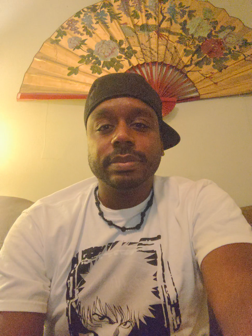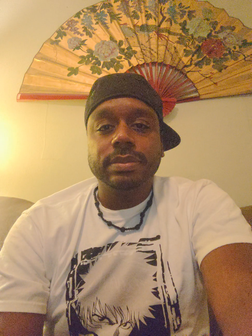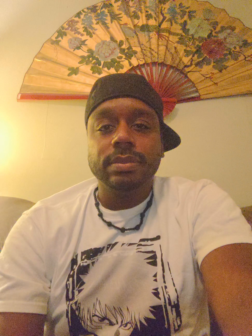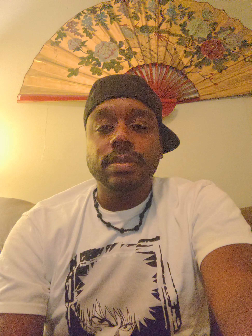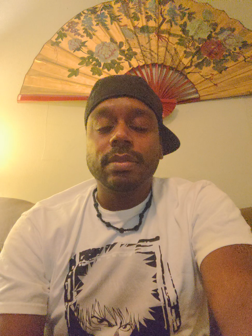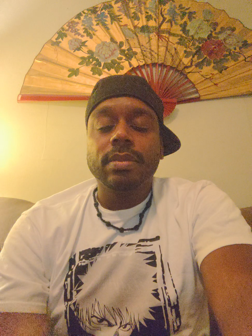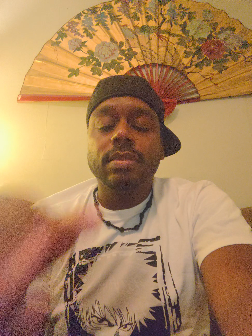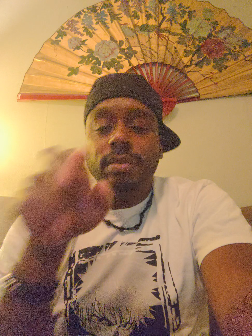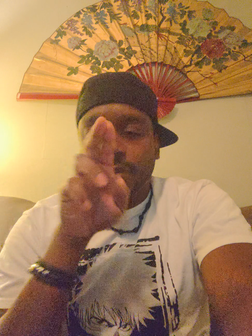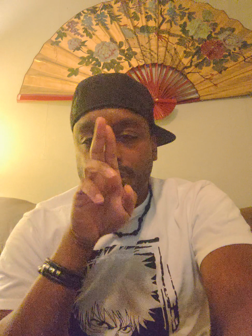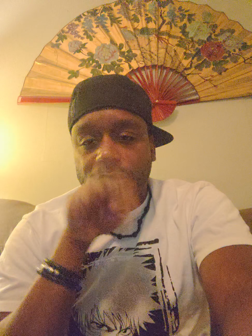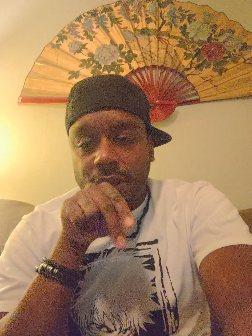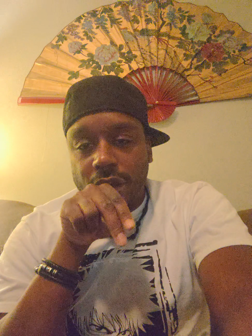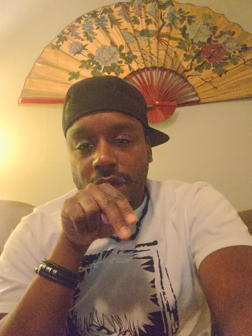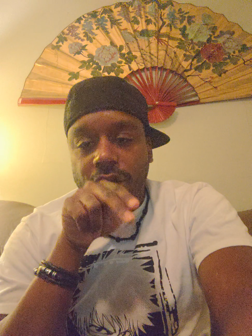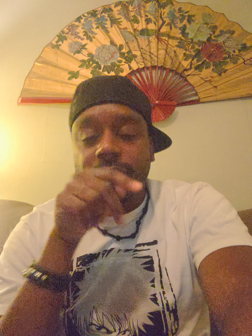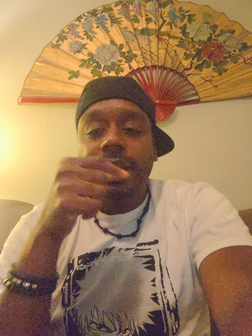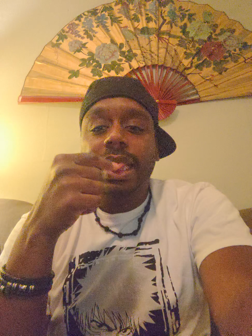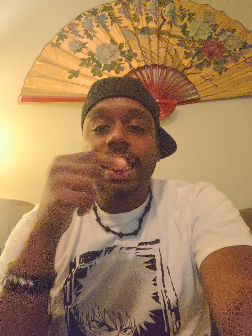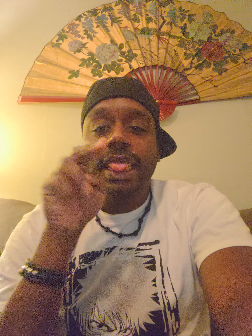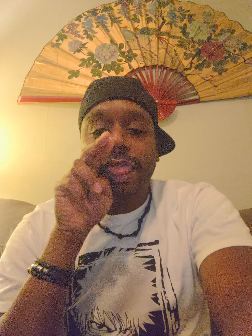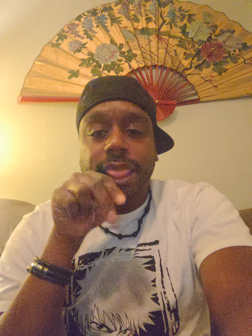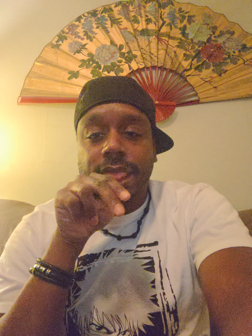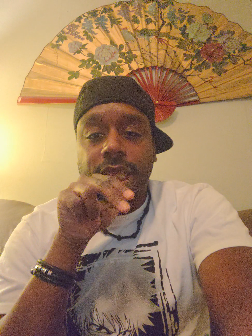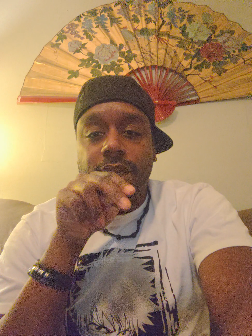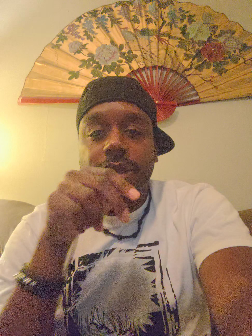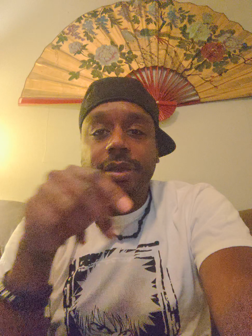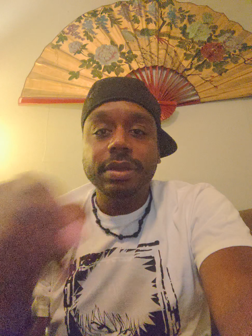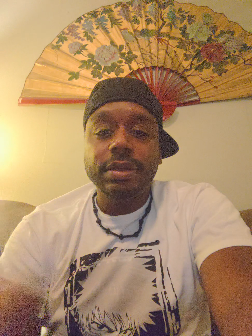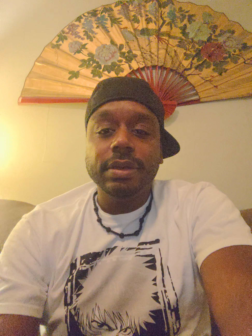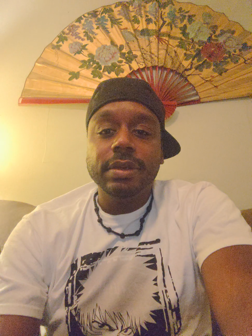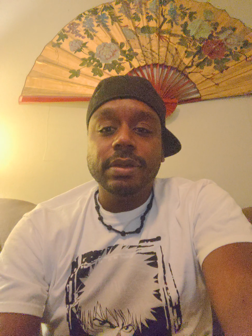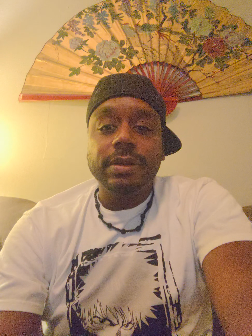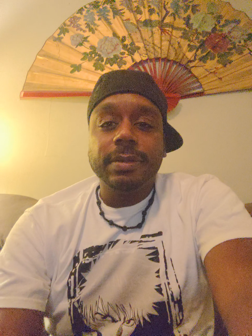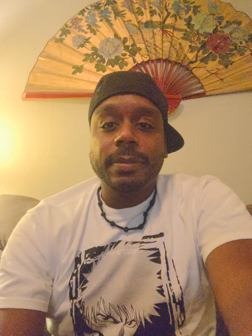tongue